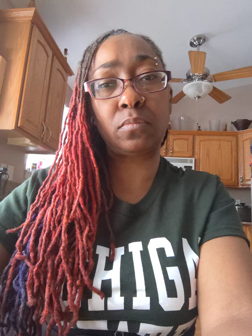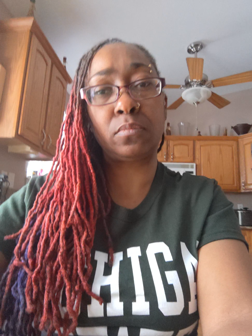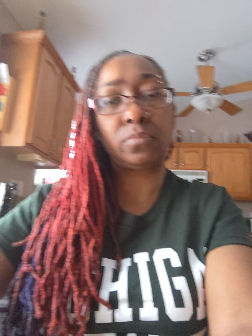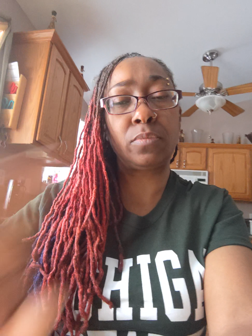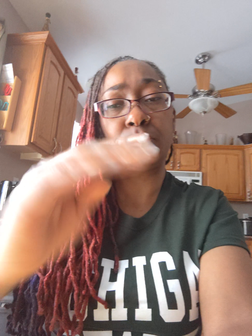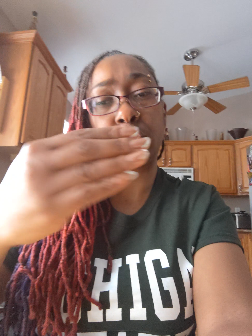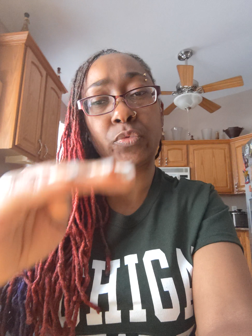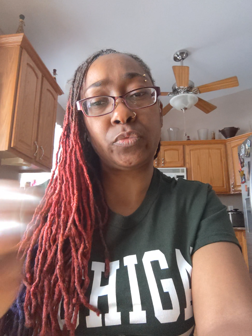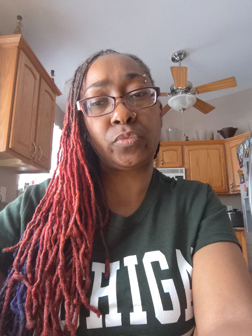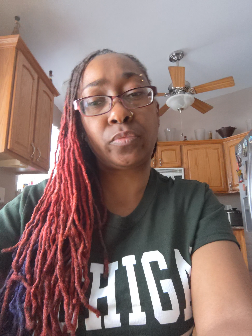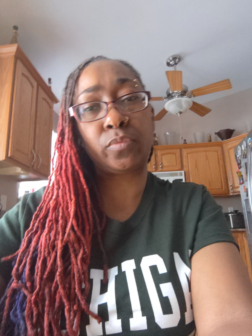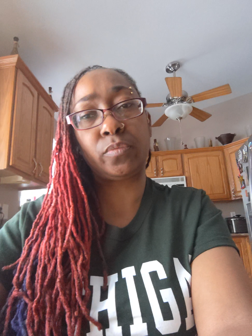blue